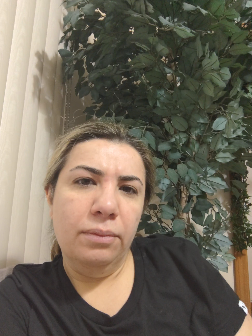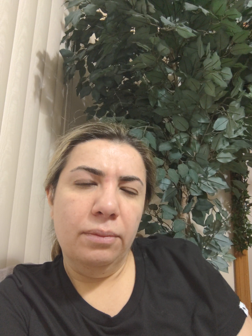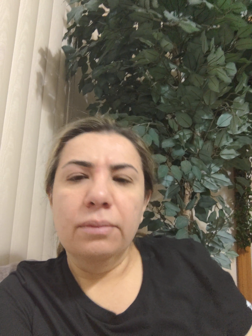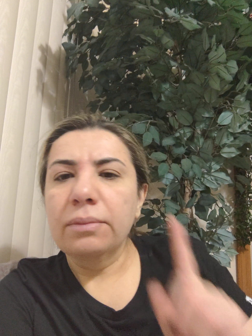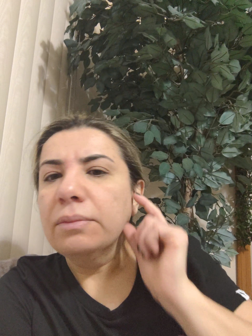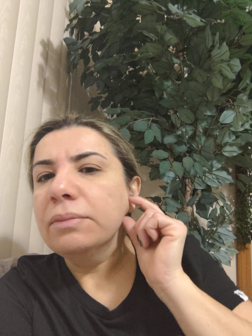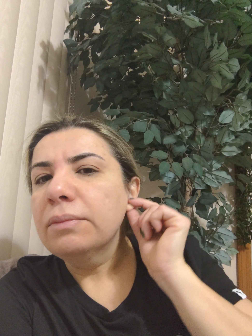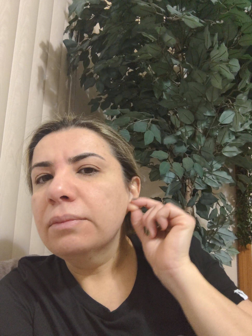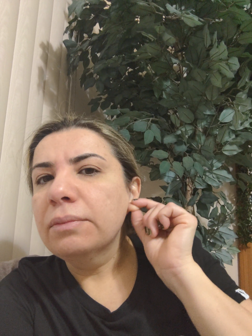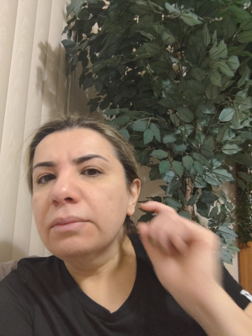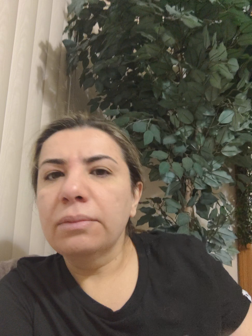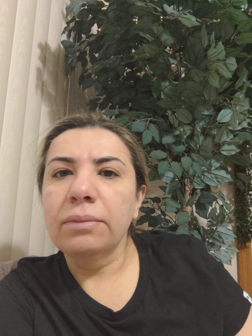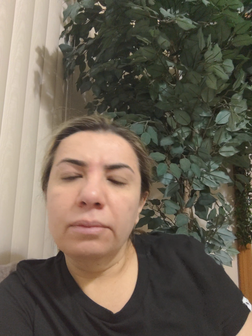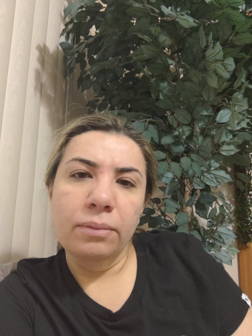ear